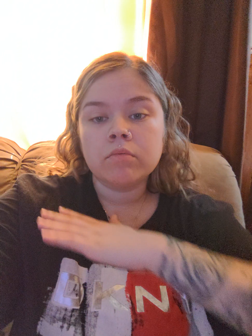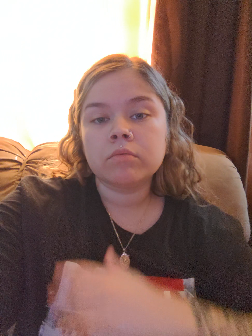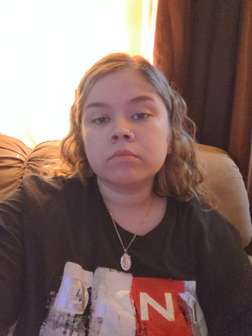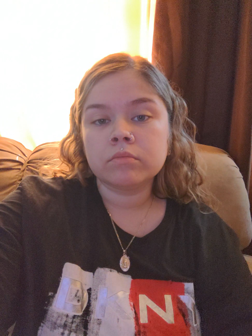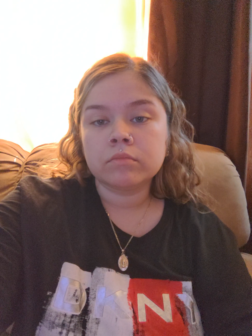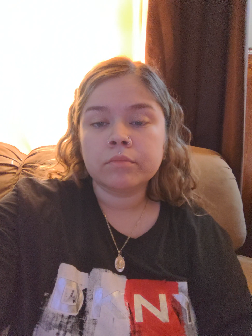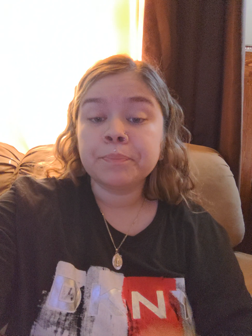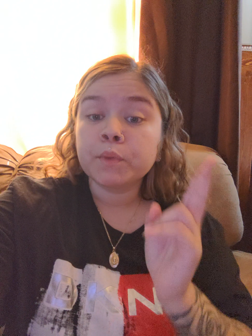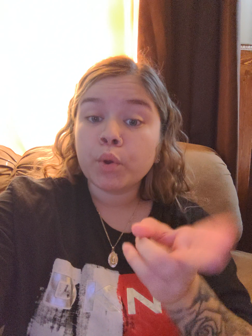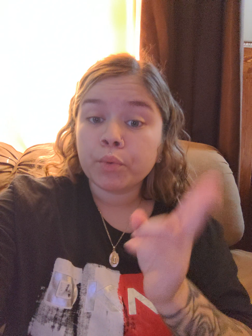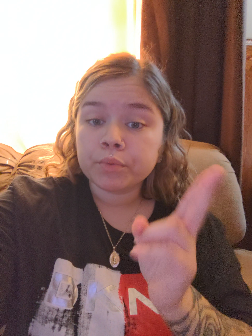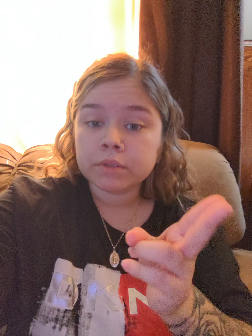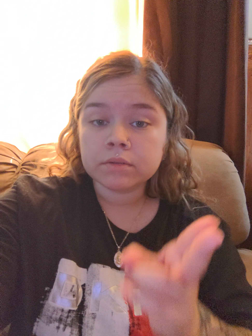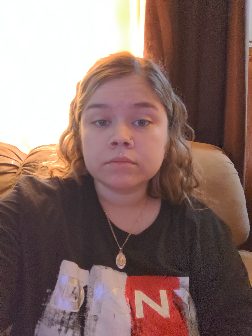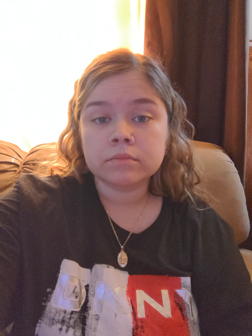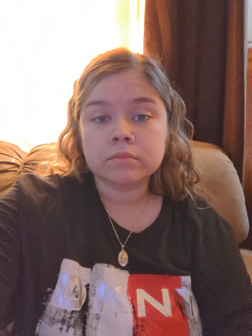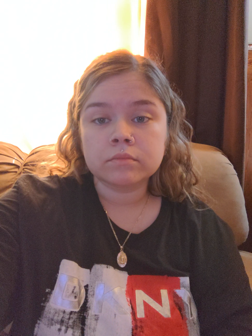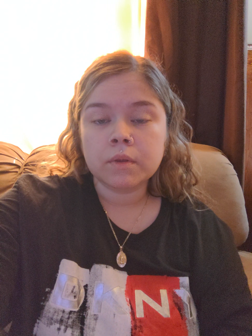hurry